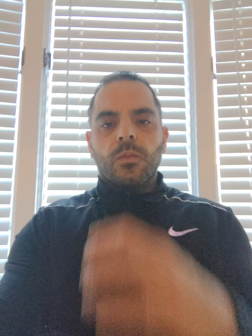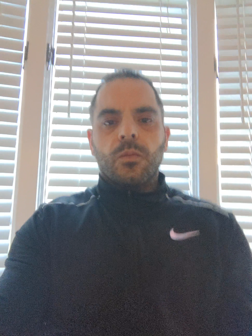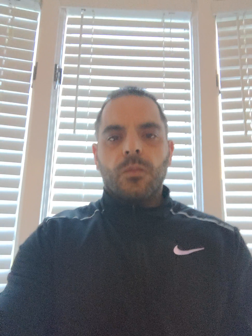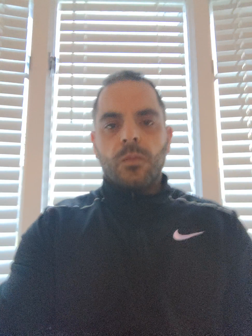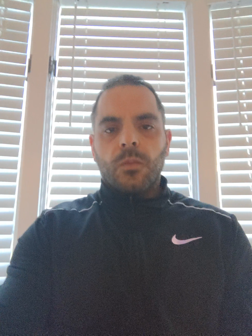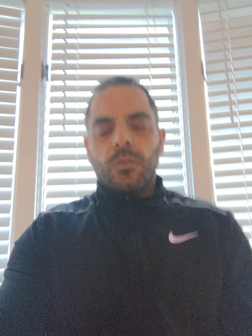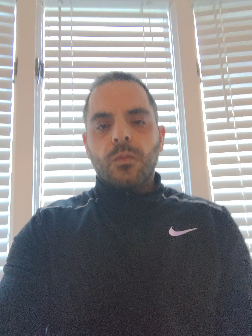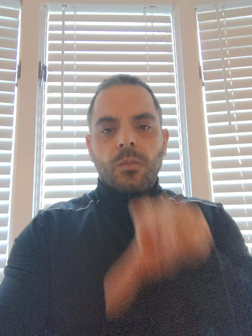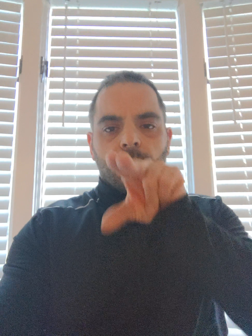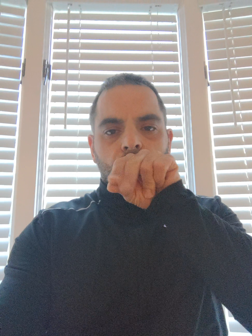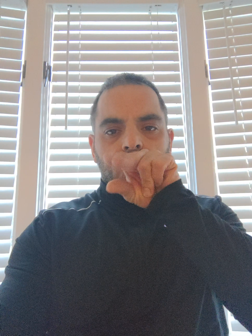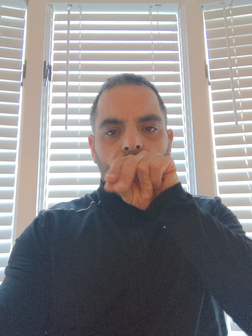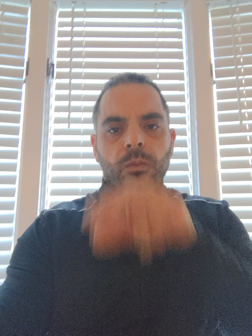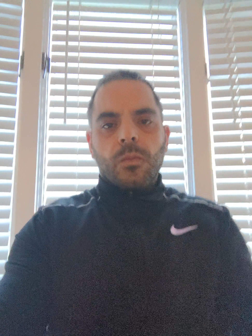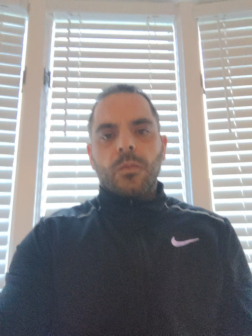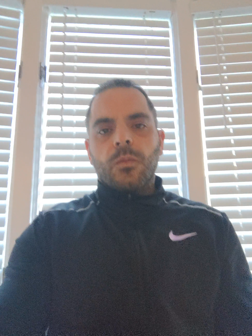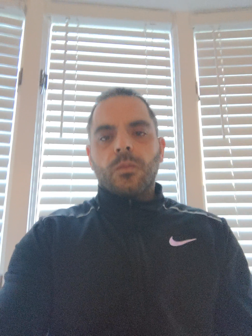duck